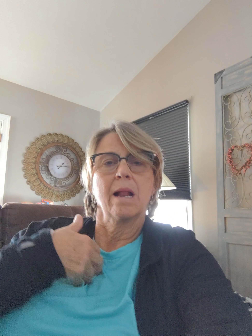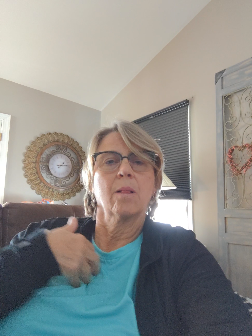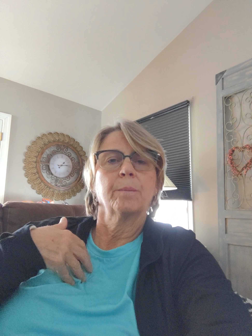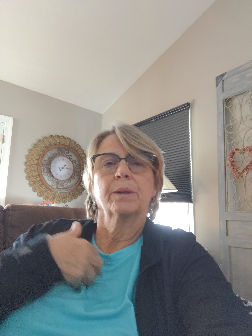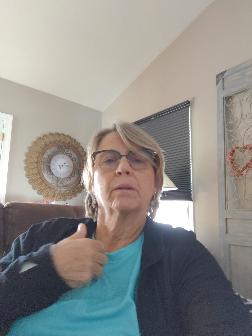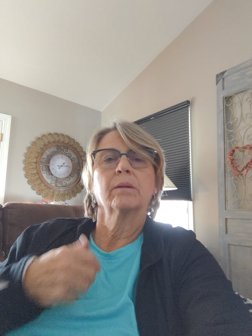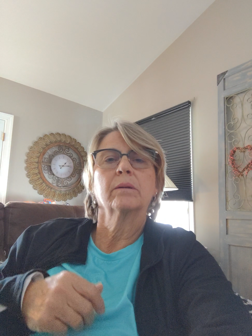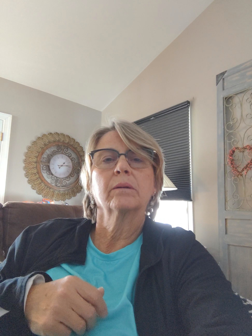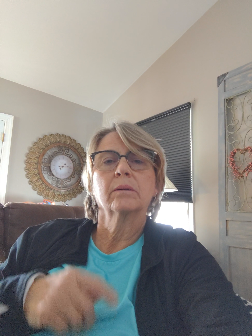animal